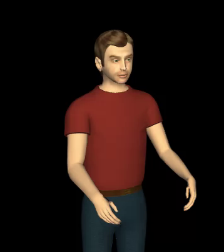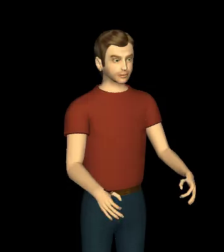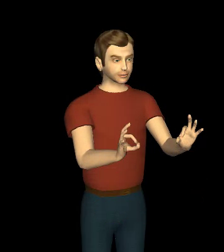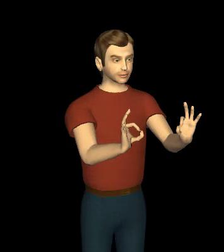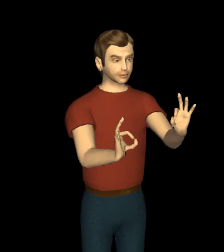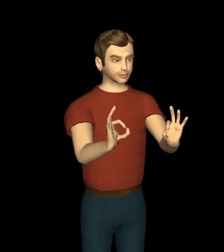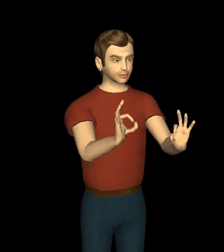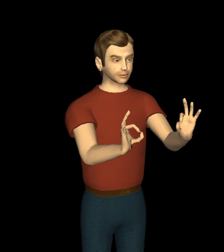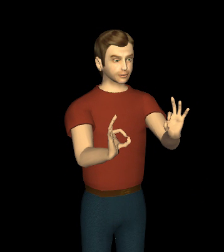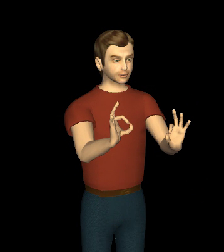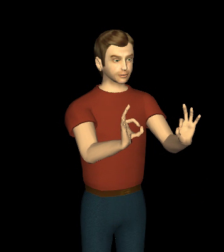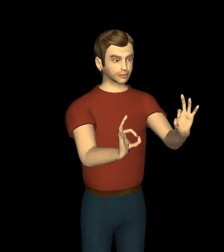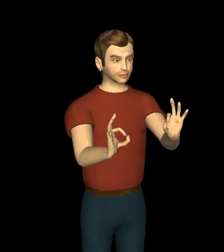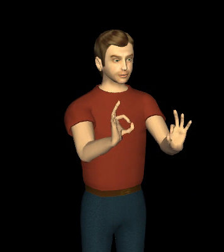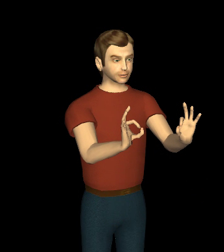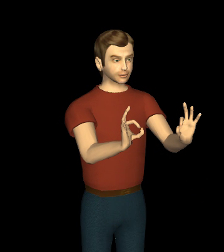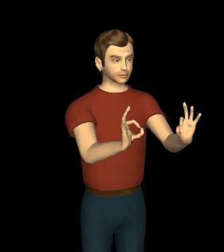الآنسة